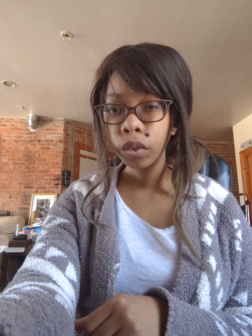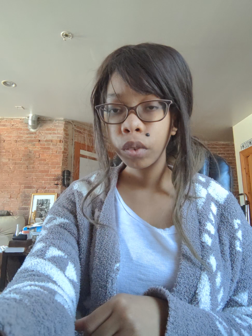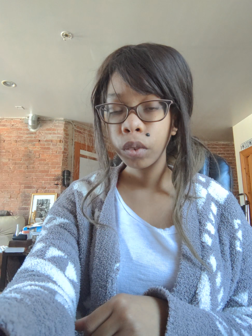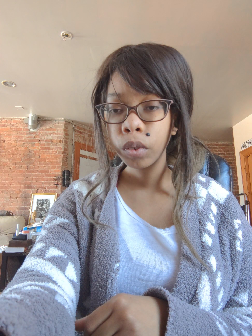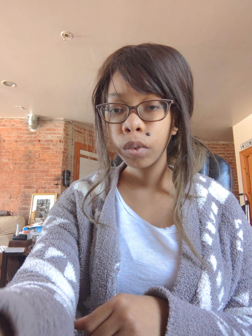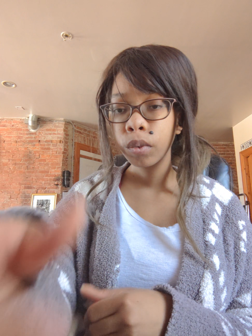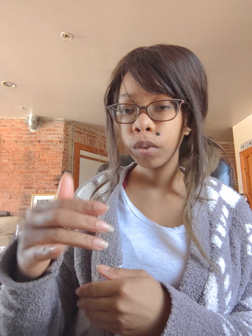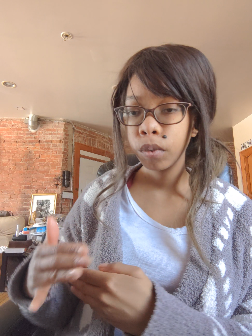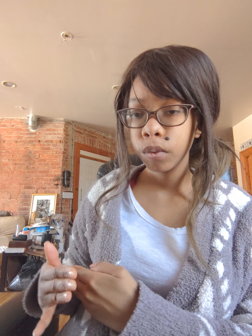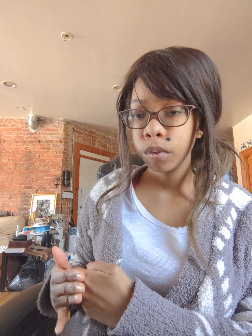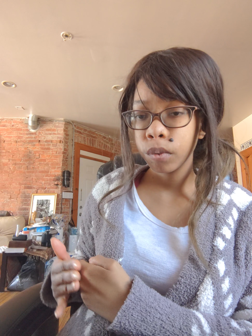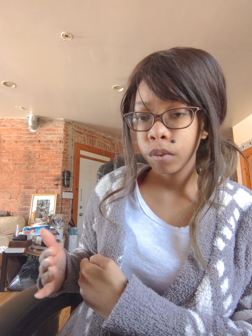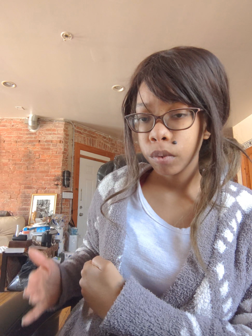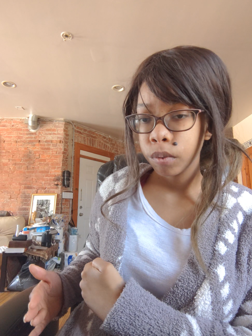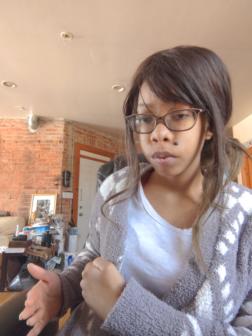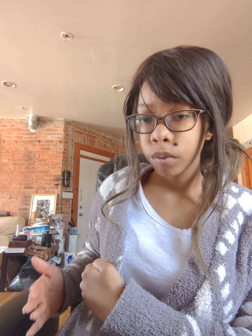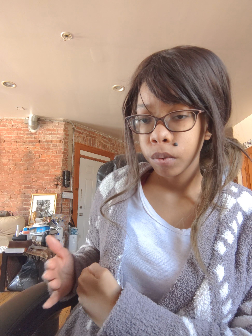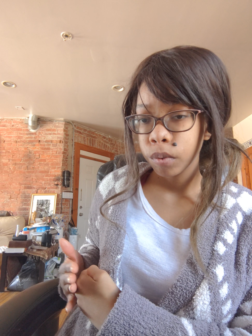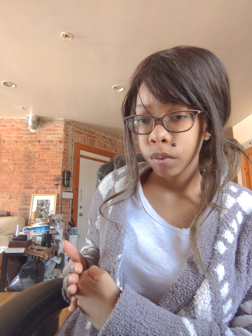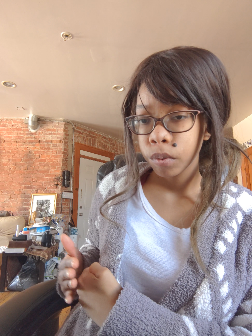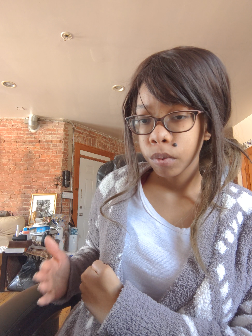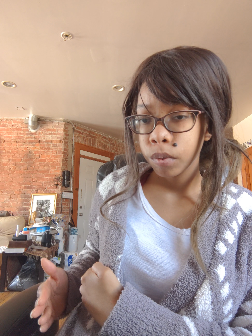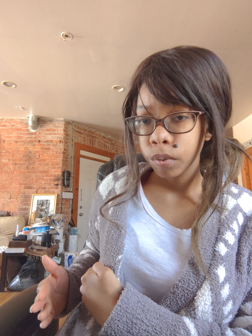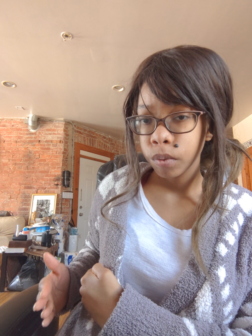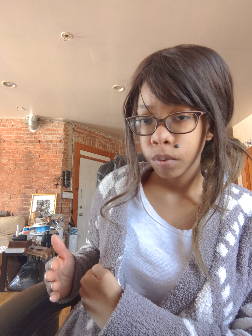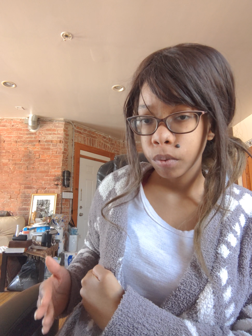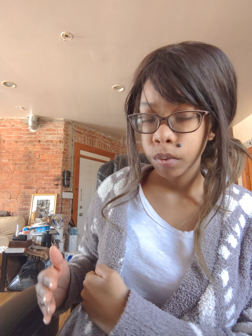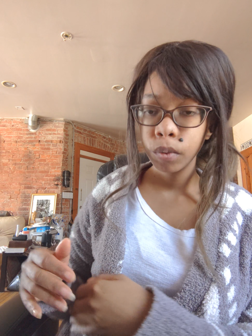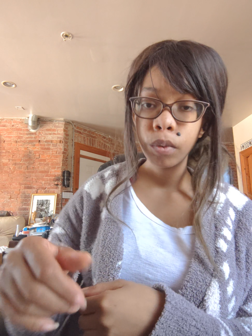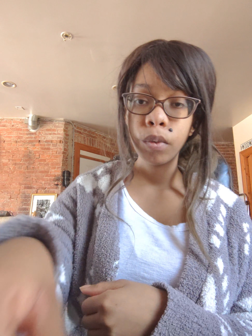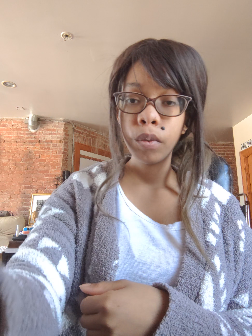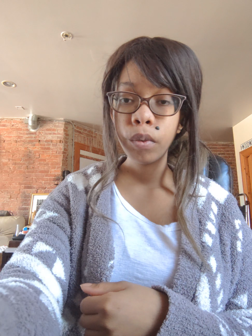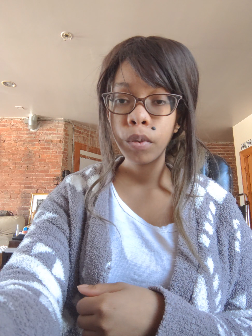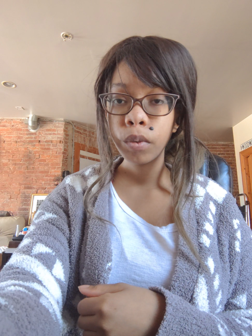beside